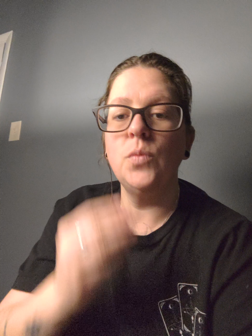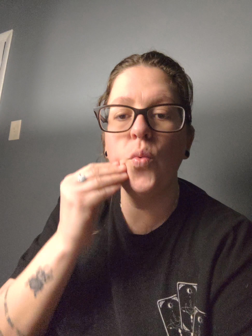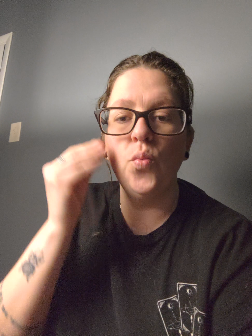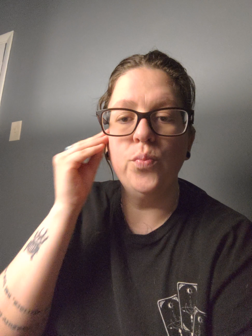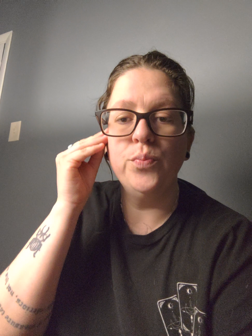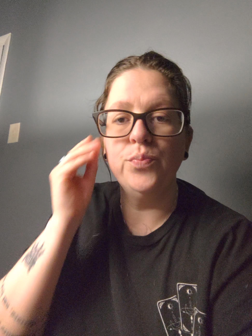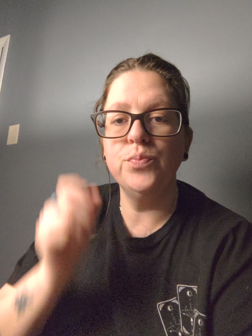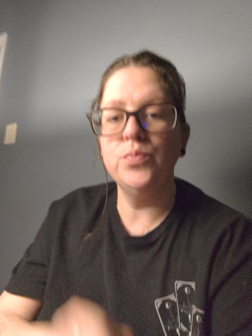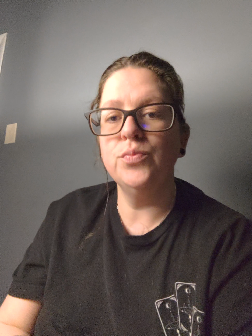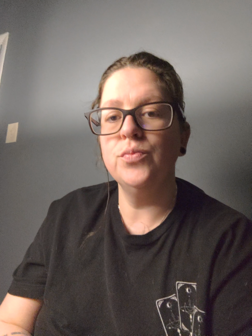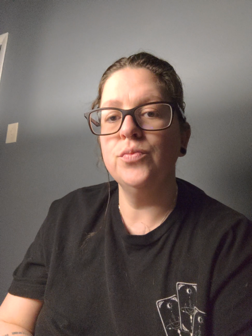home